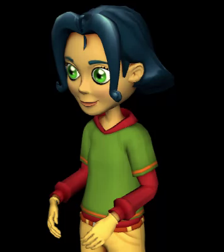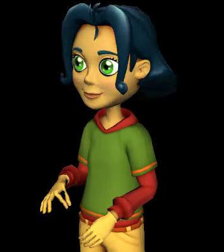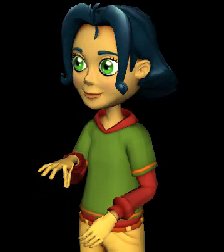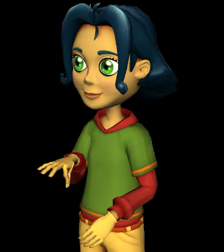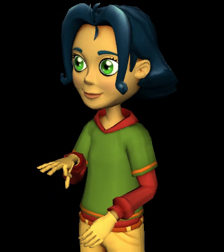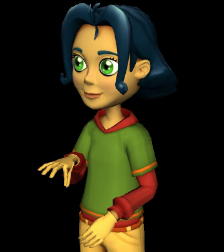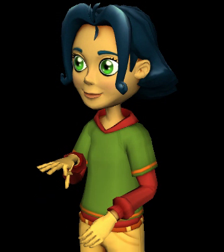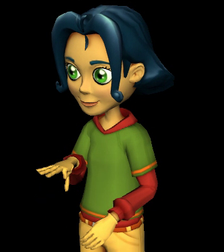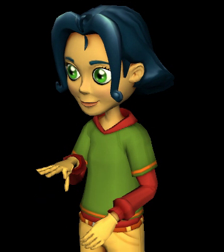ملح